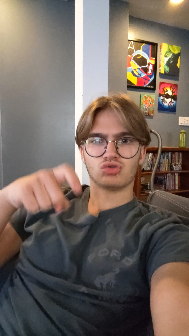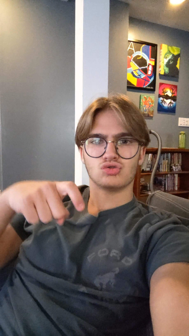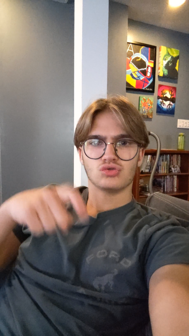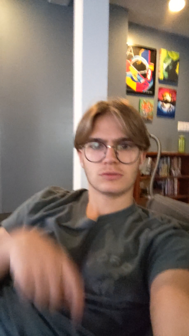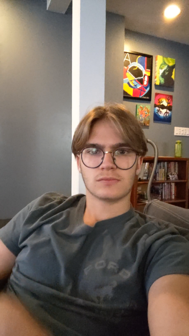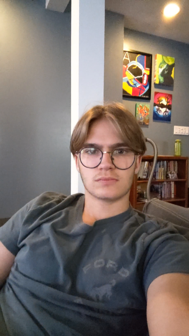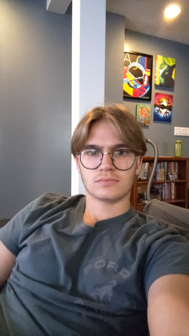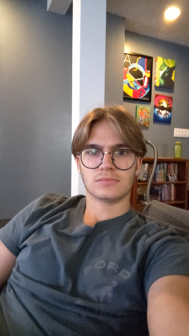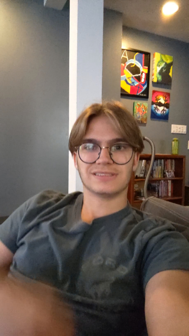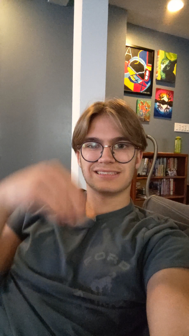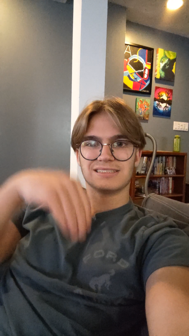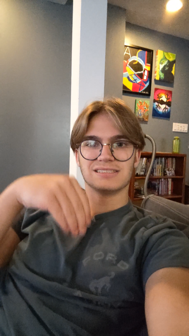inside